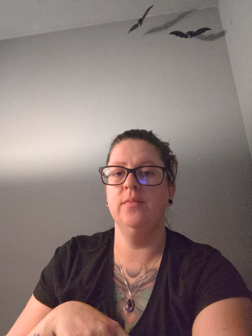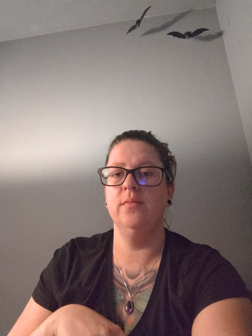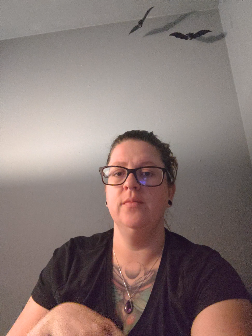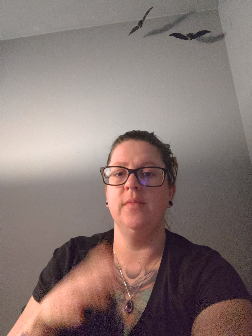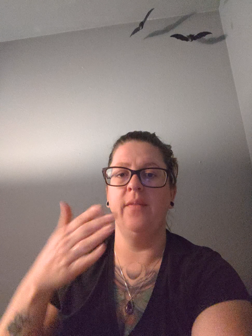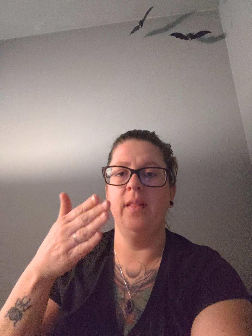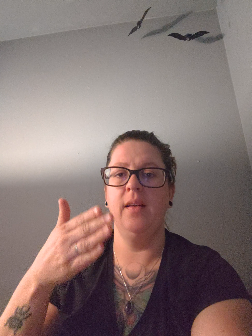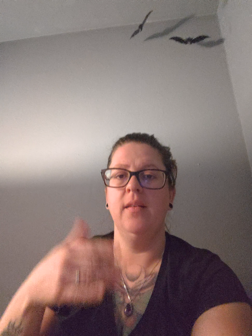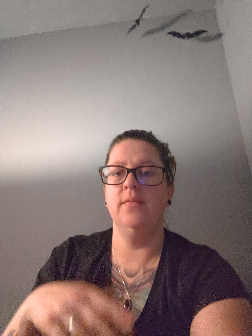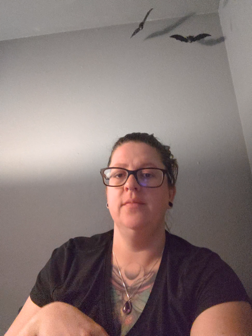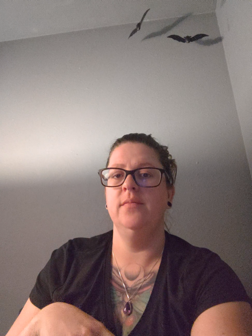flag